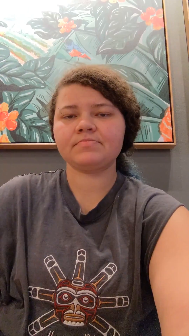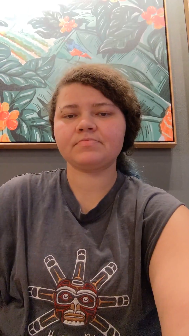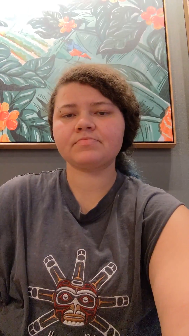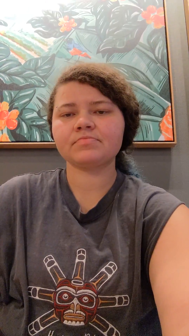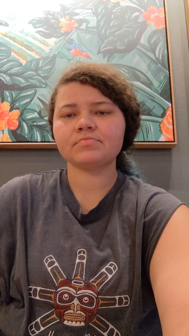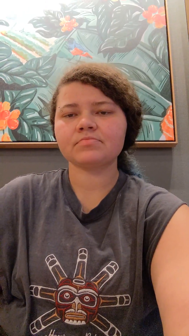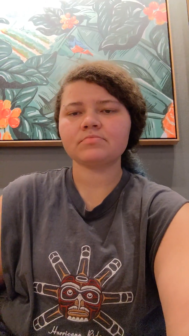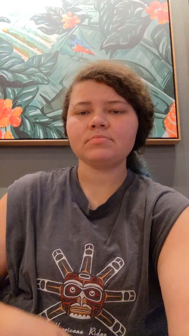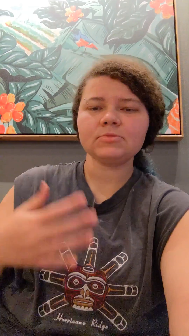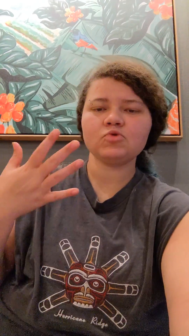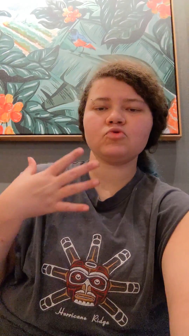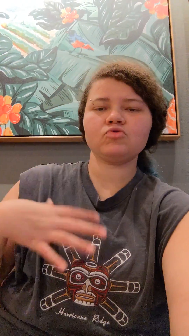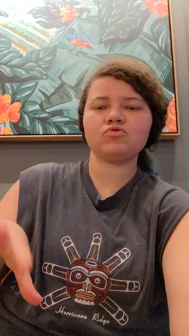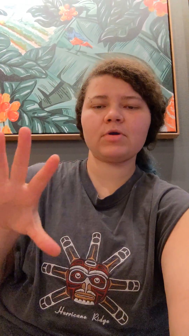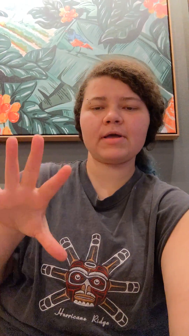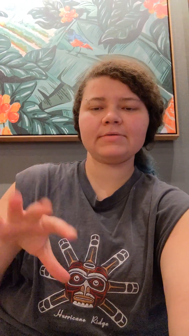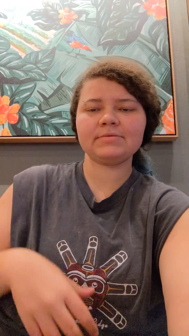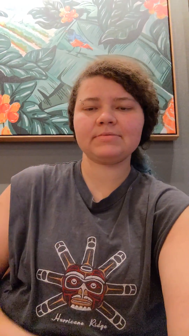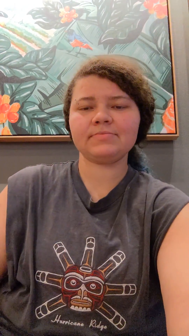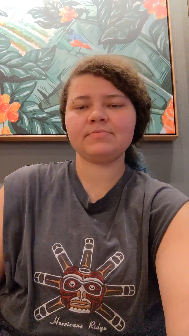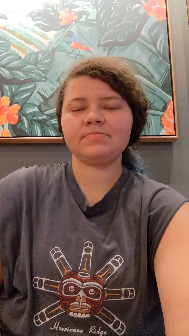dress